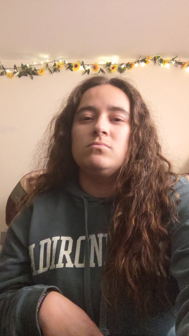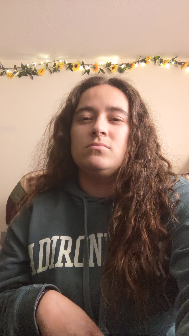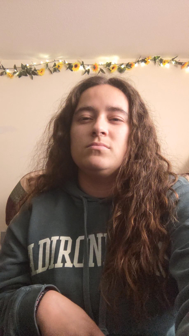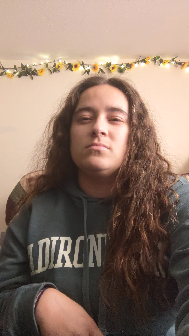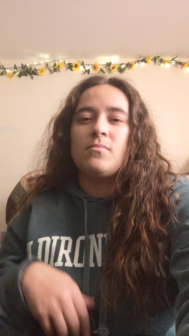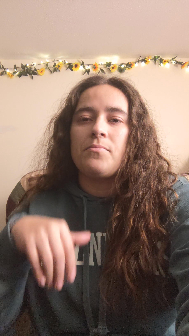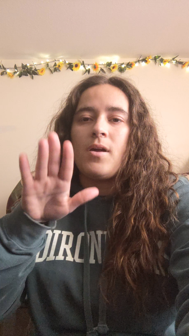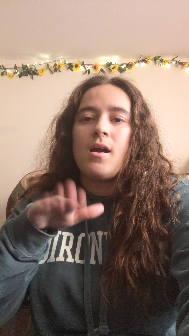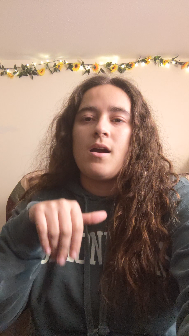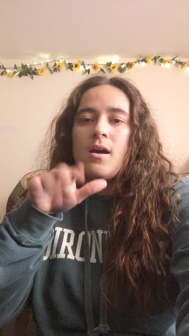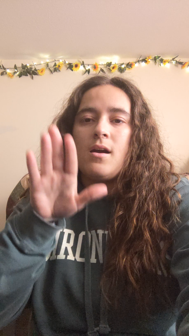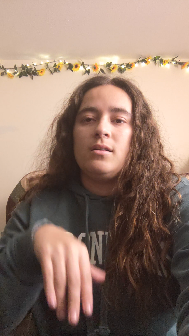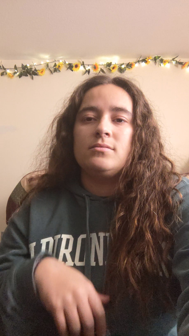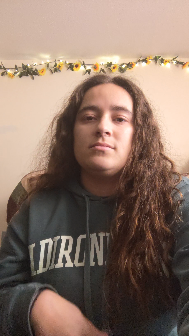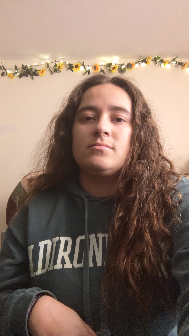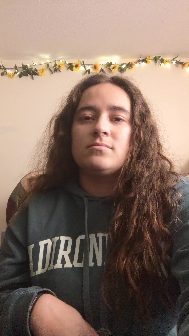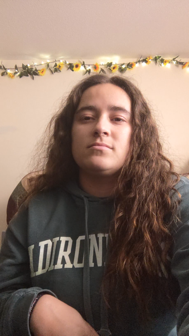paint